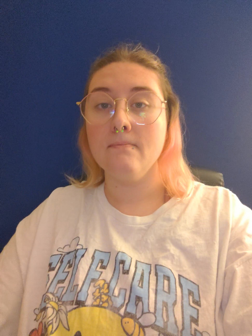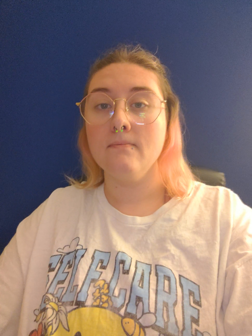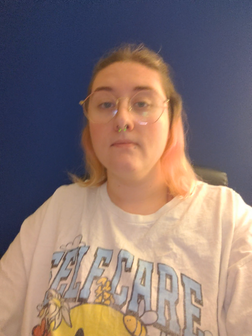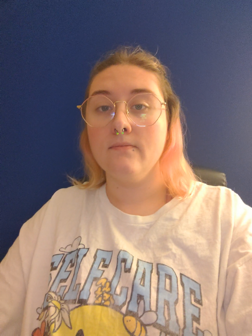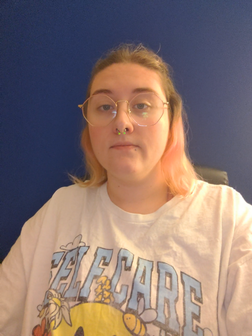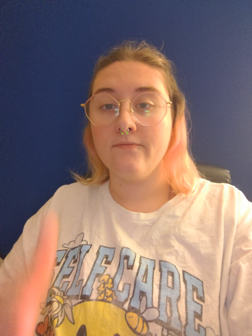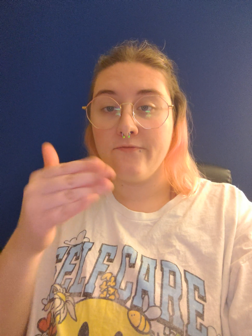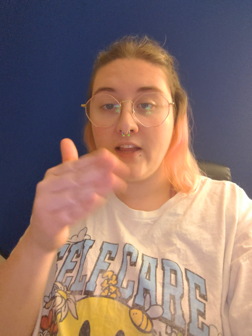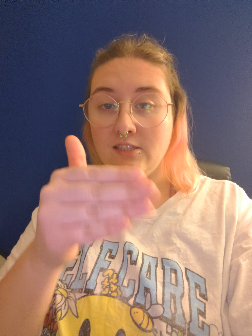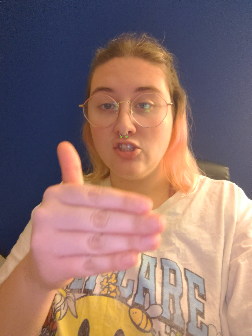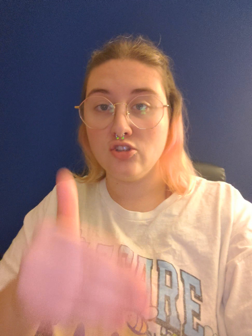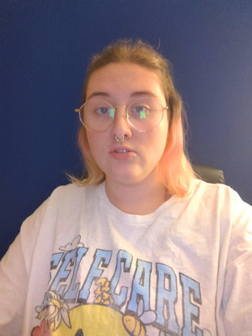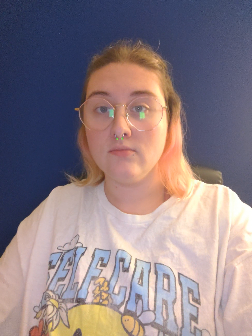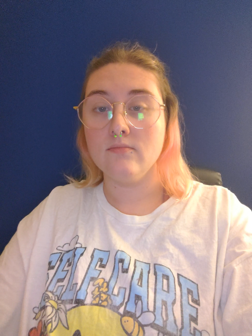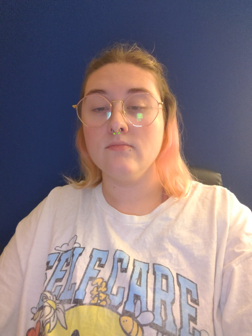fish